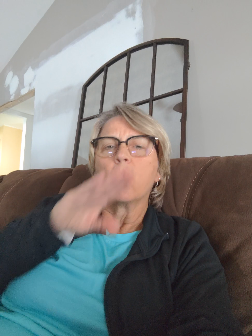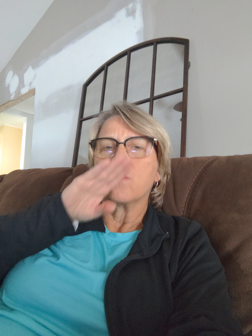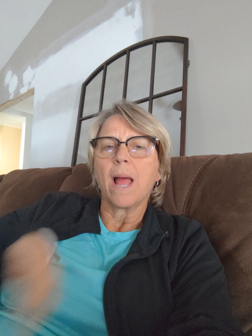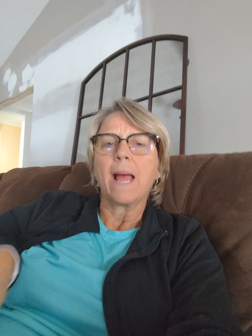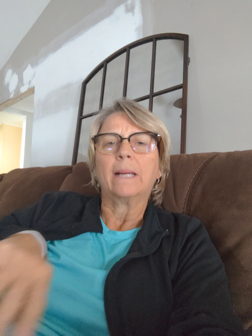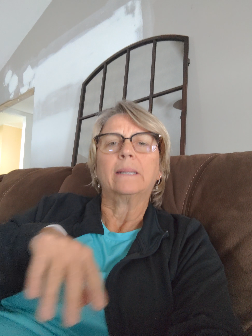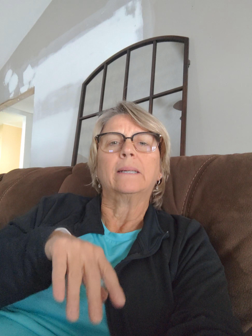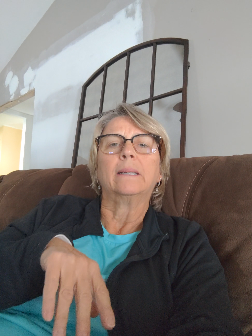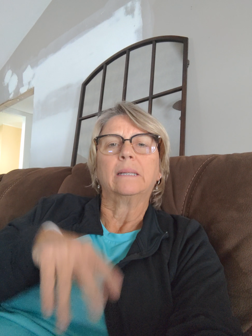quiet